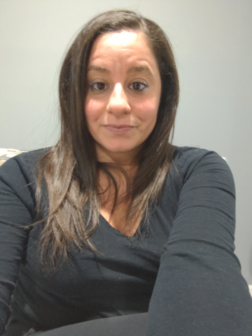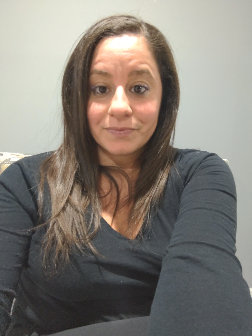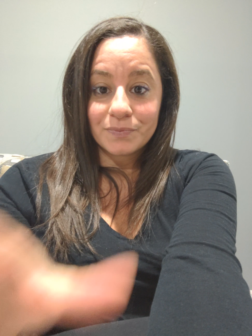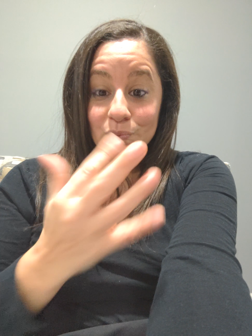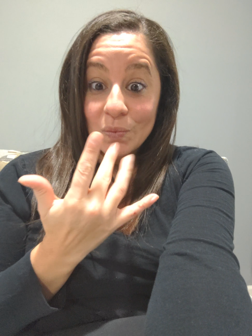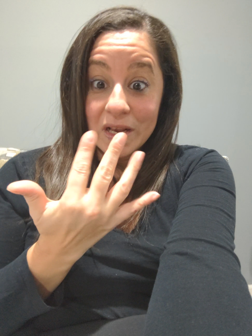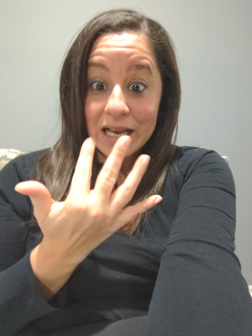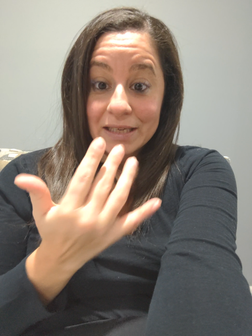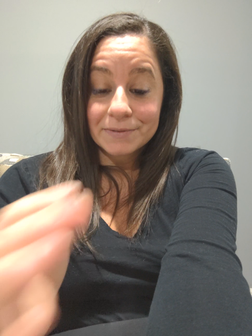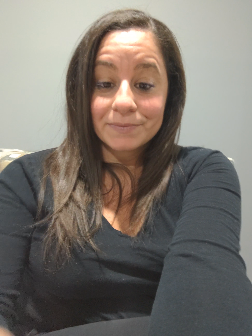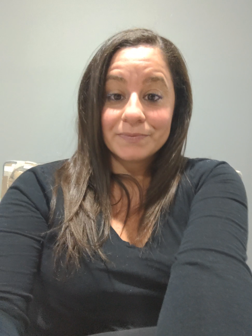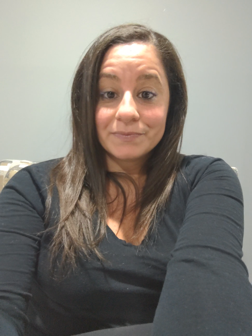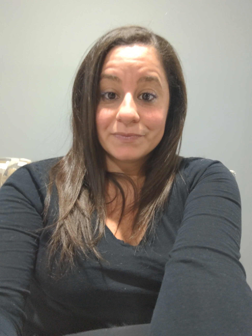wait